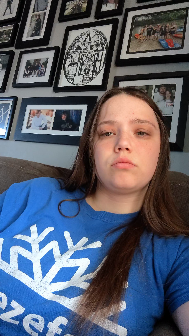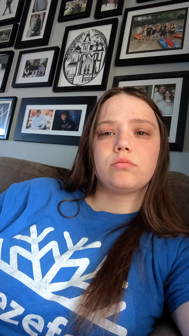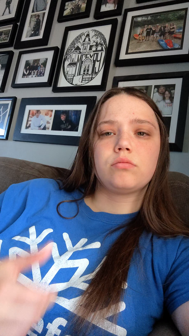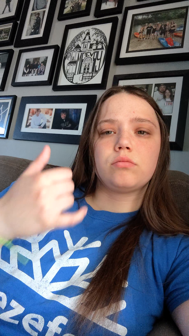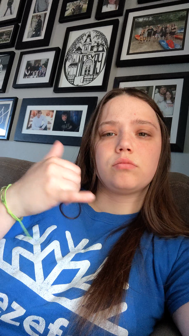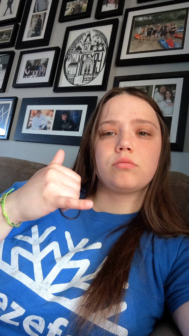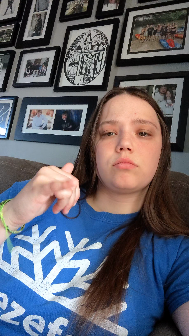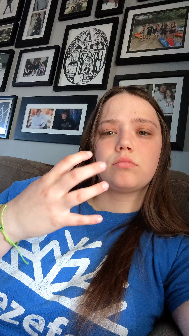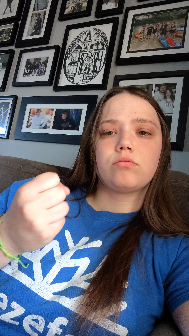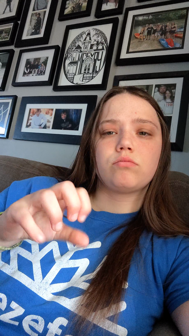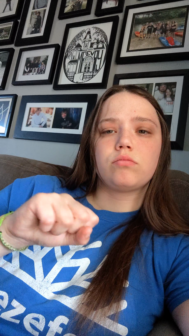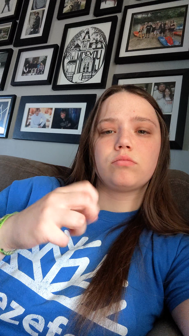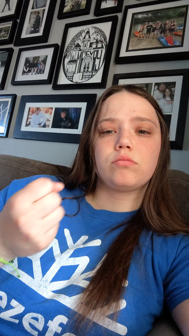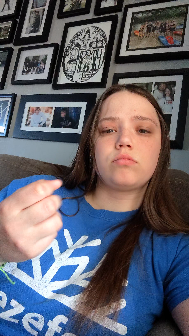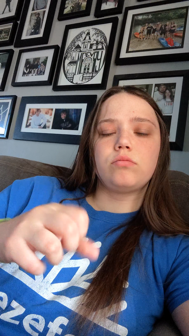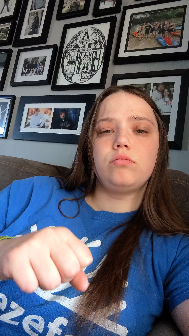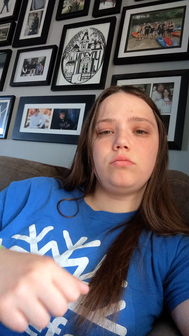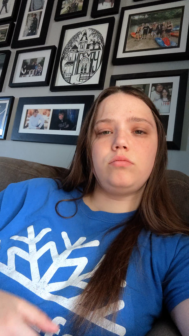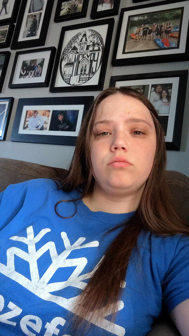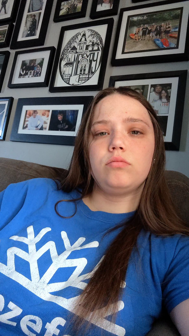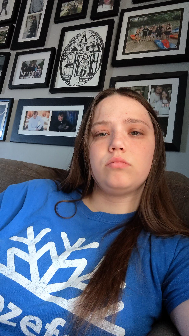play dough